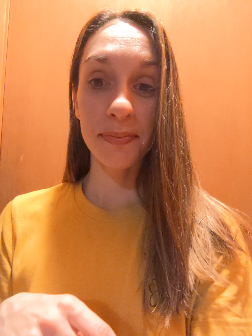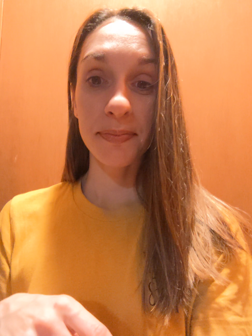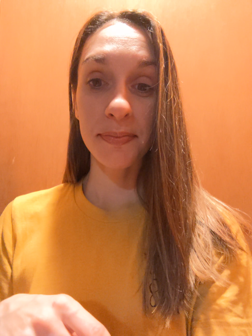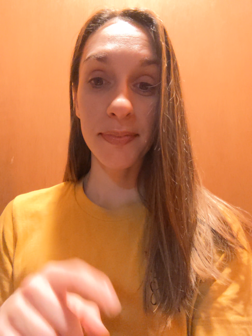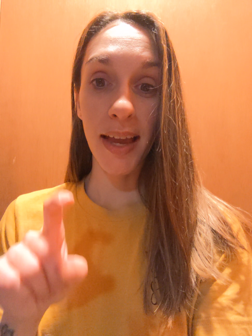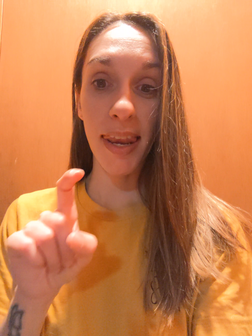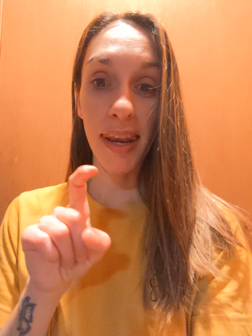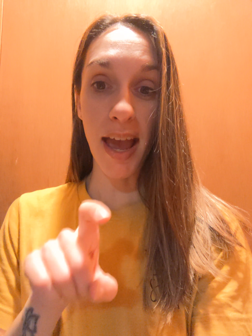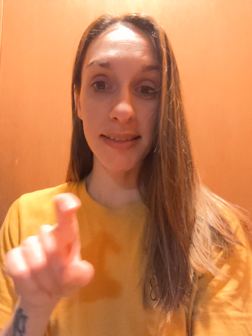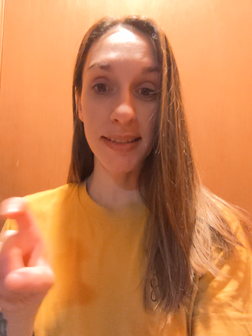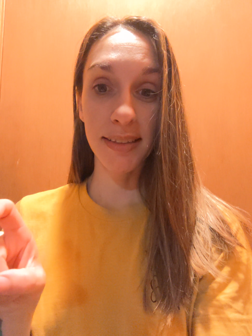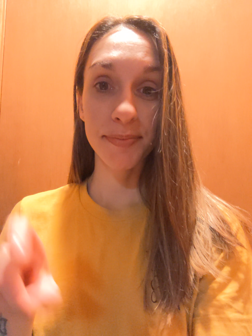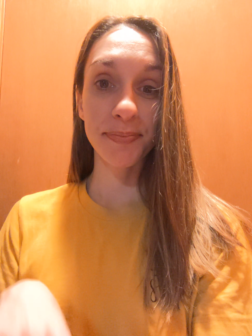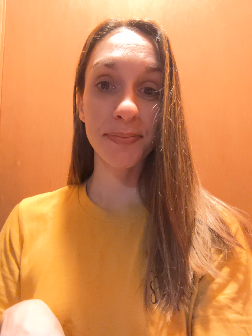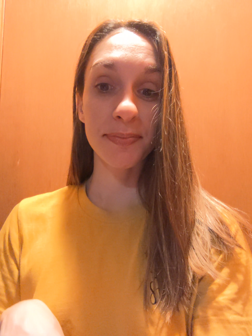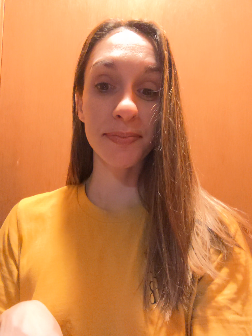closet